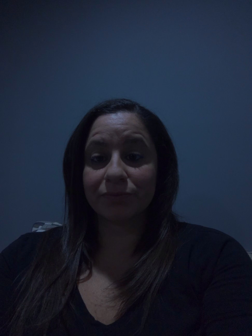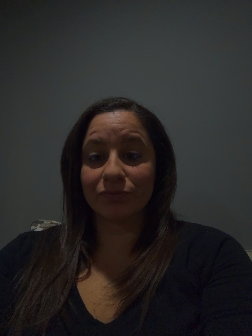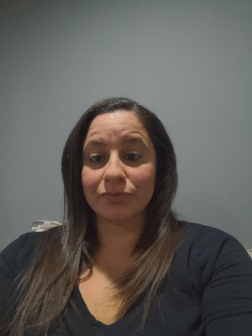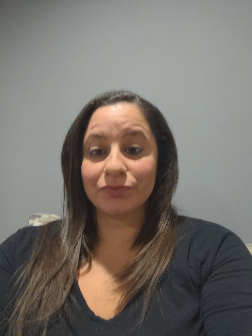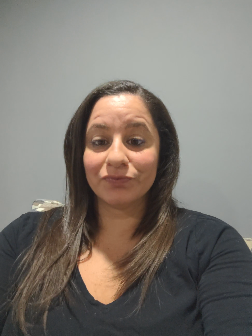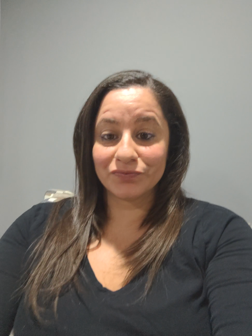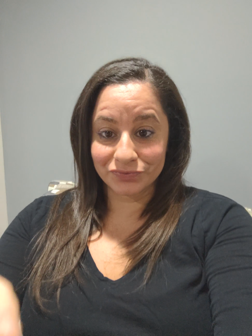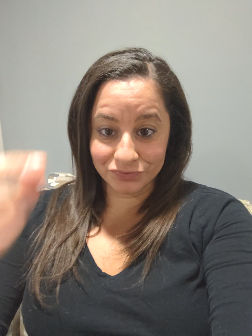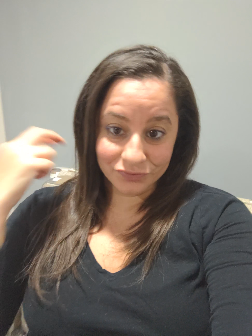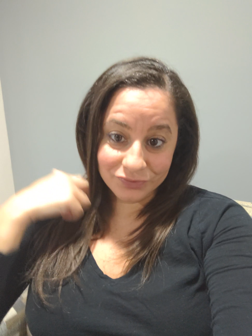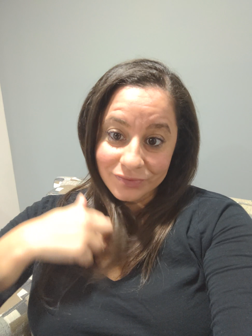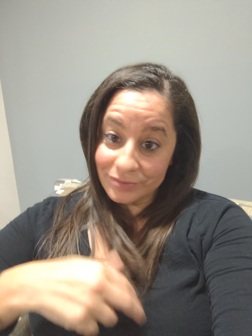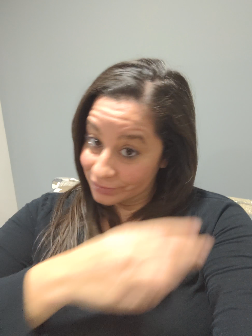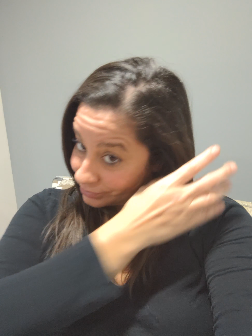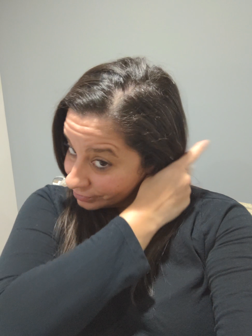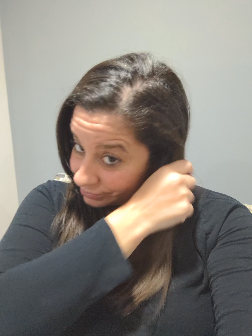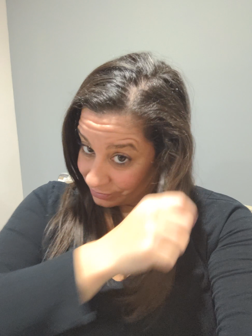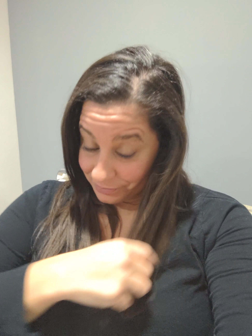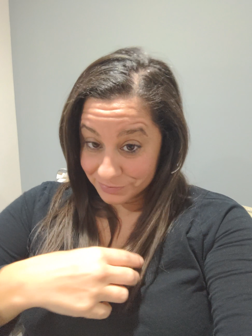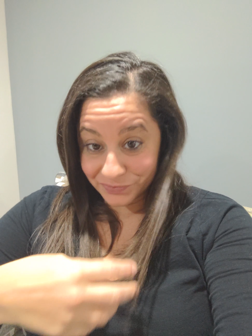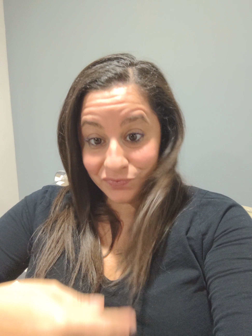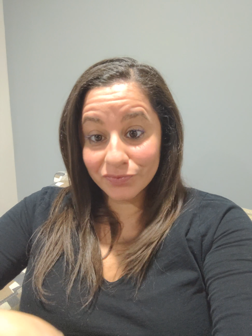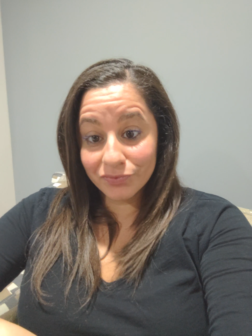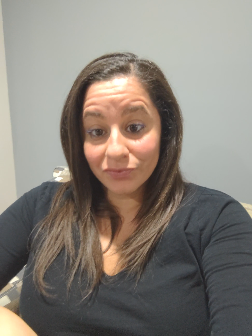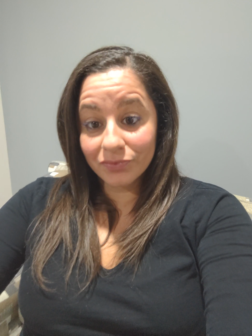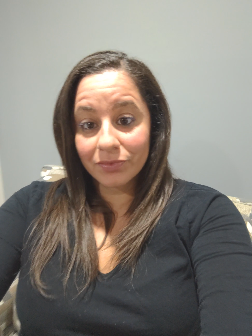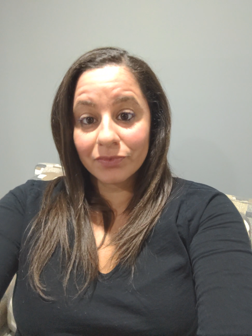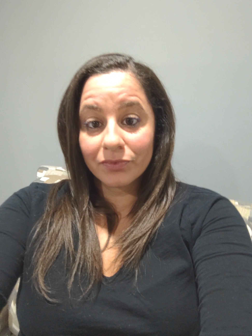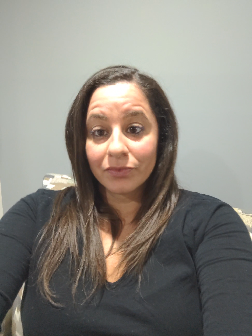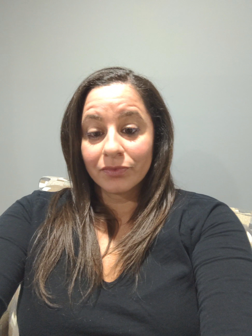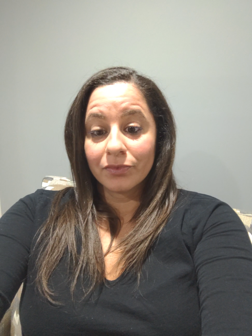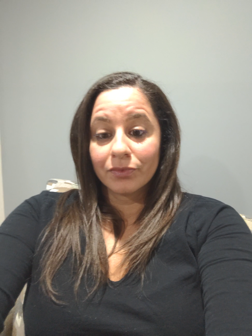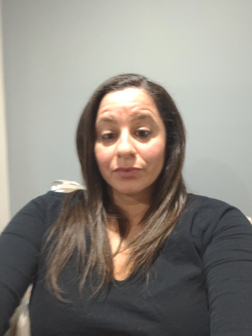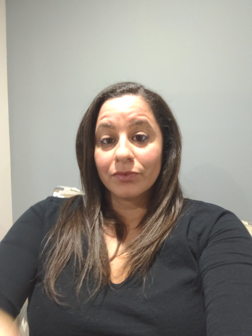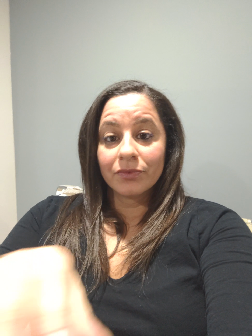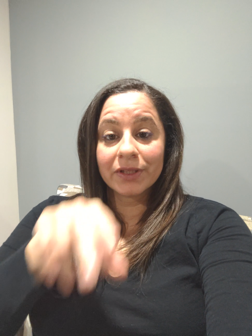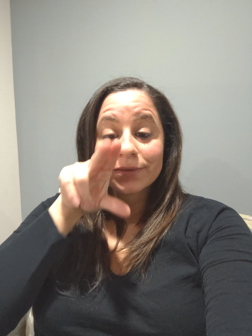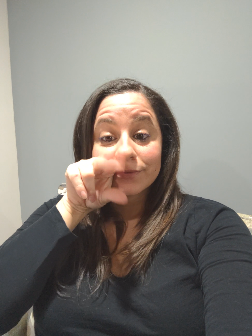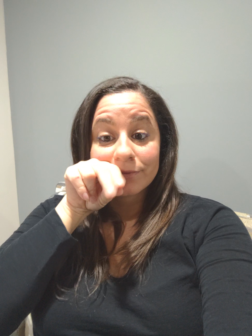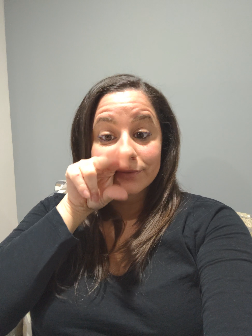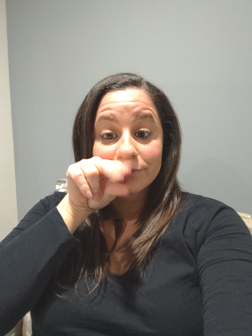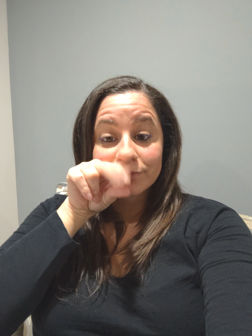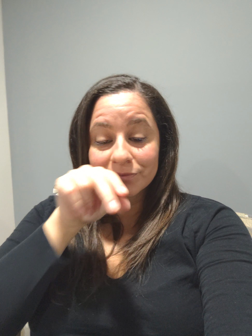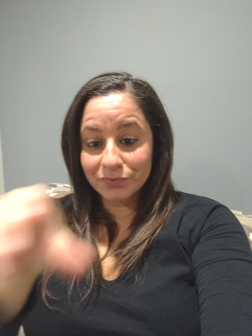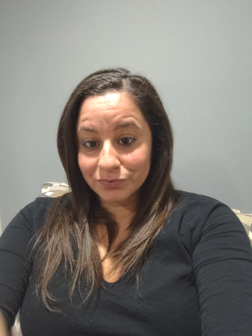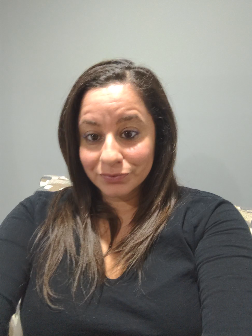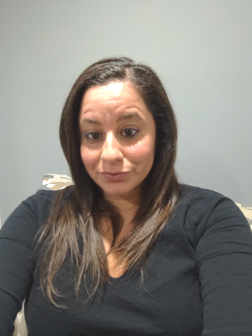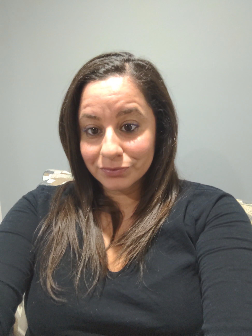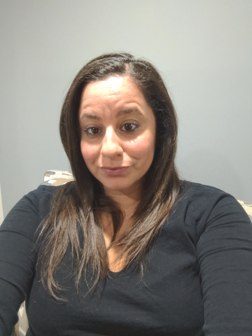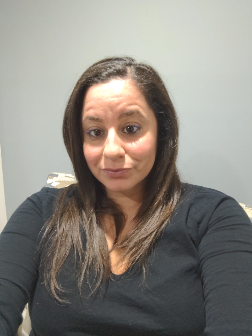duck